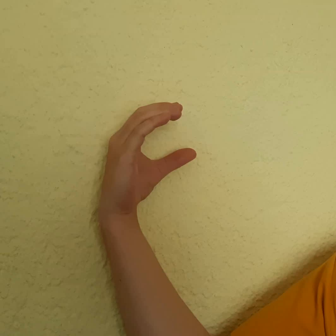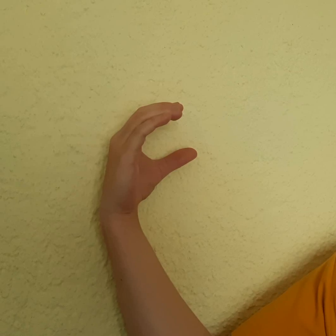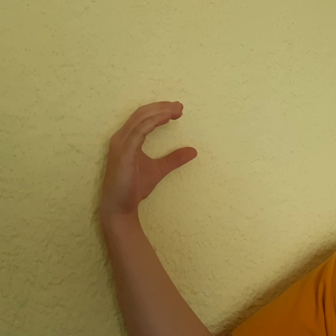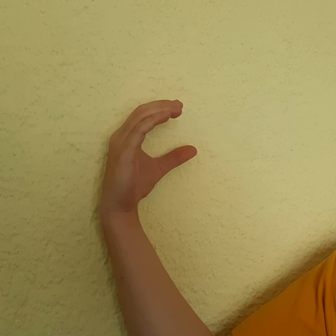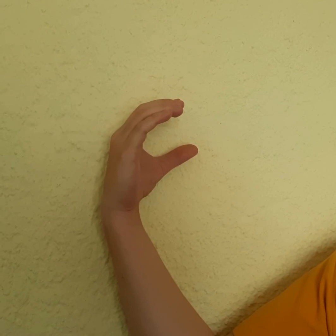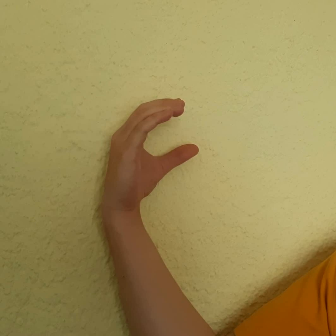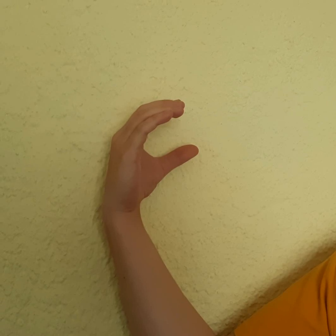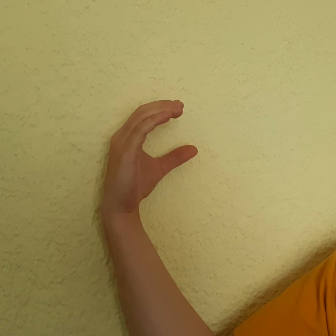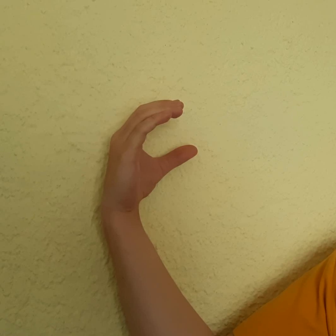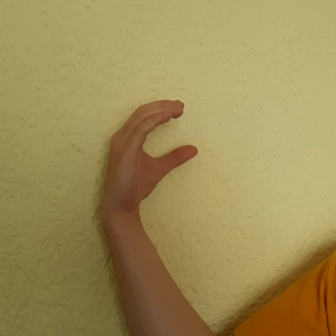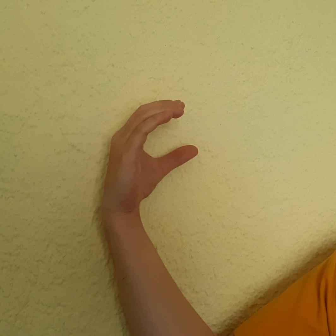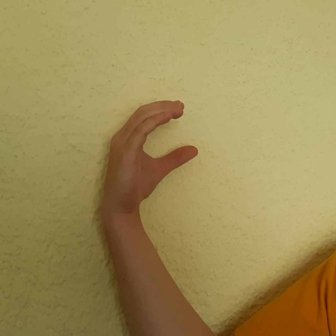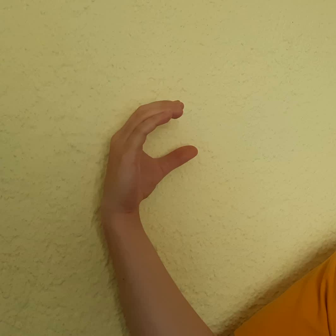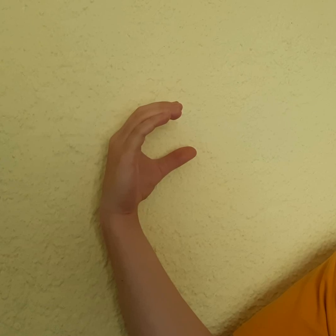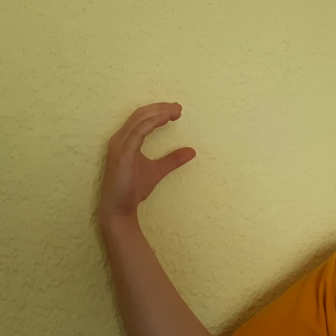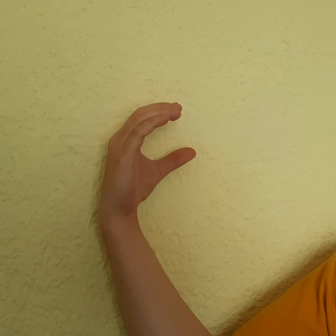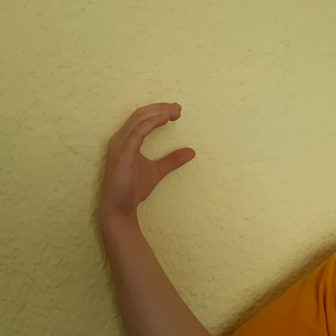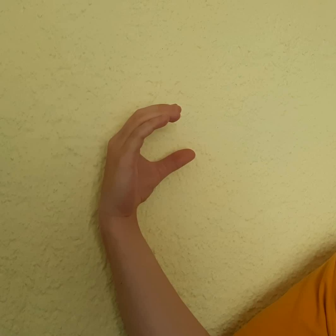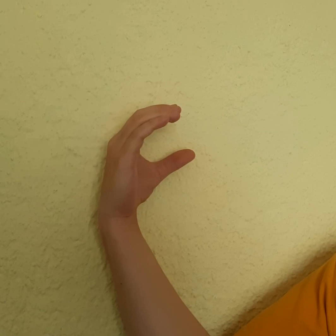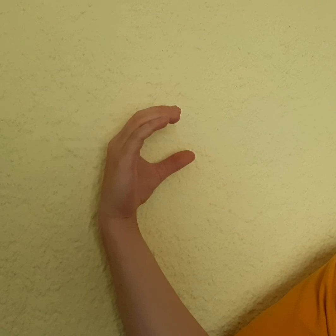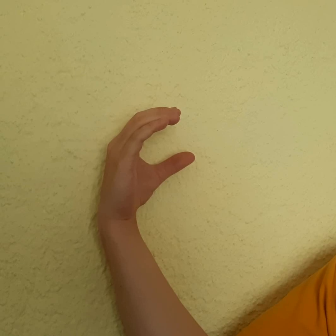С